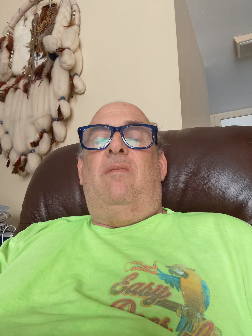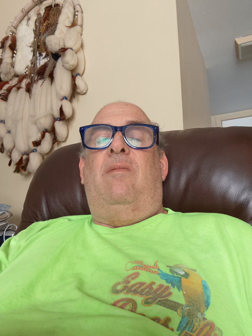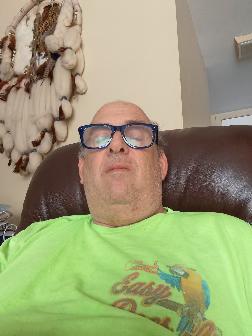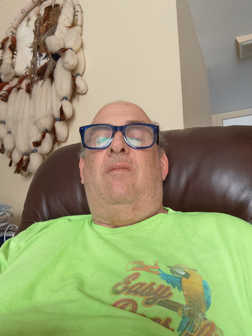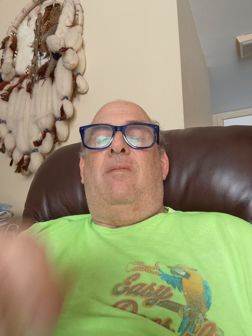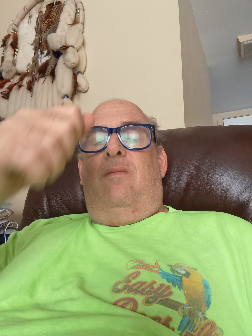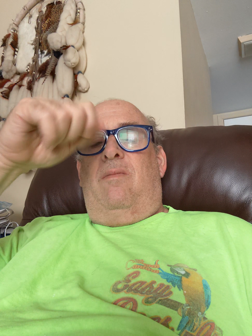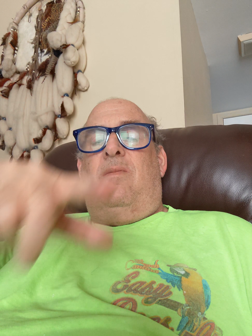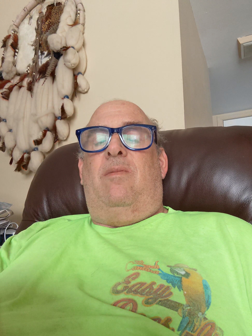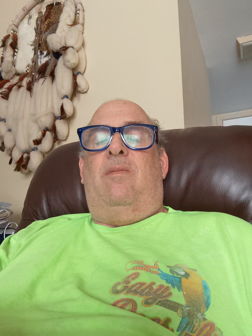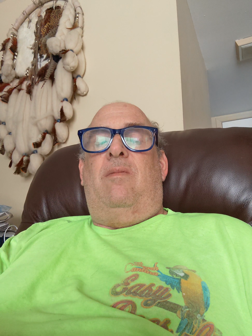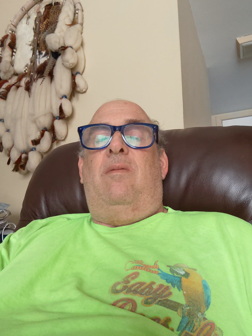brother